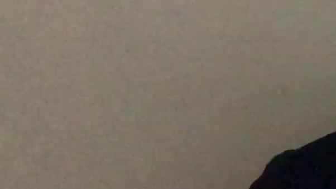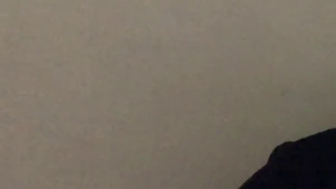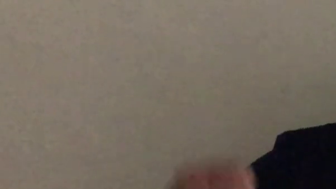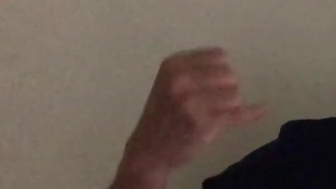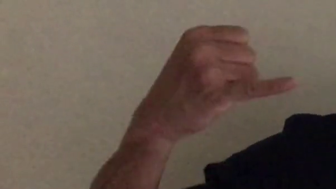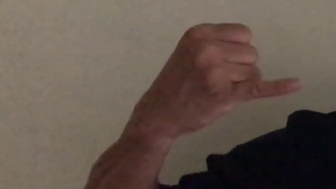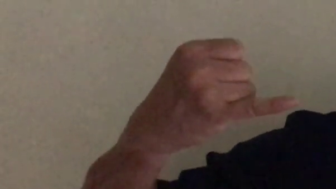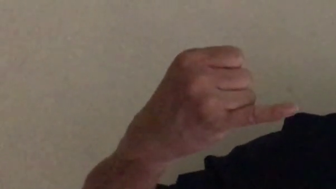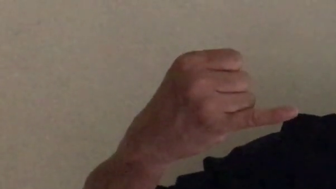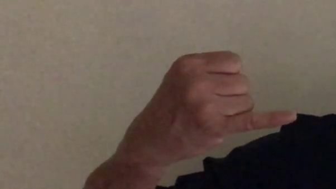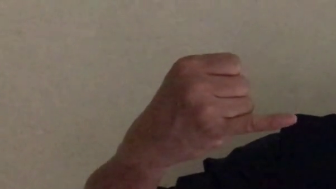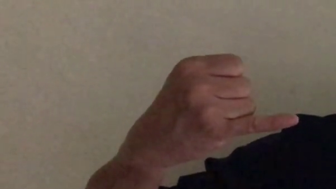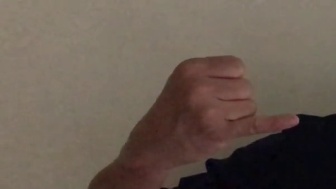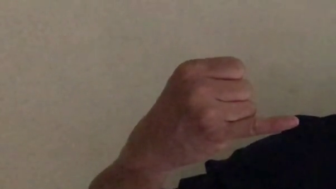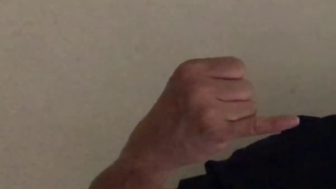ढ